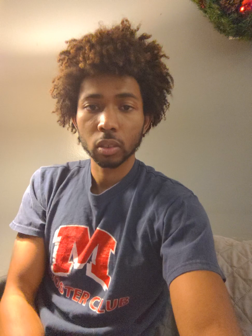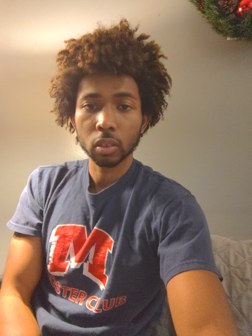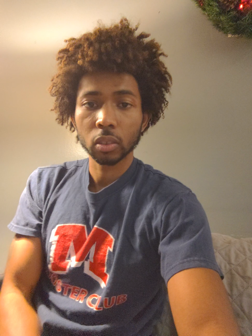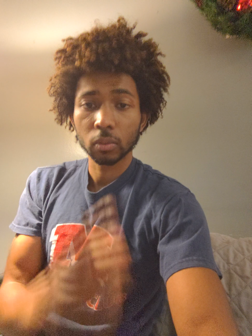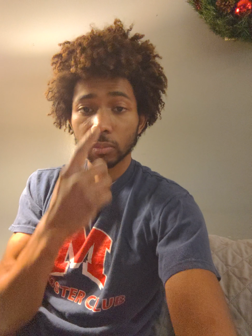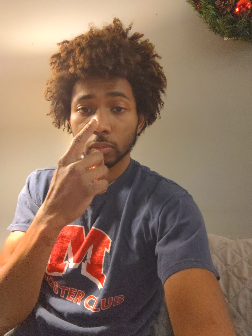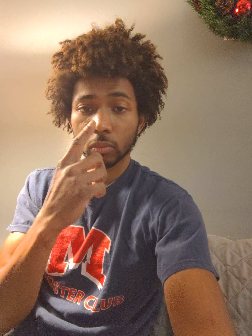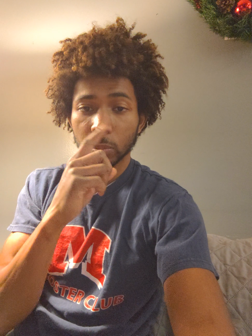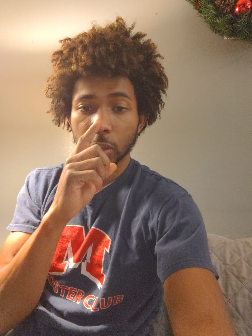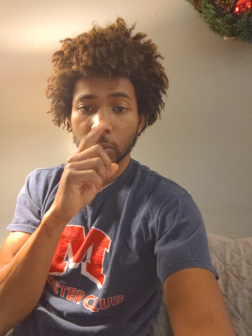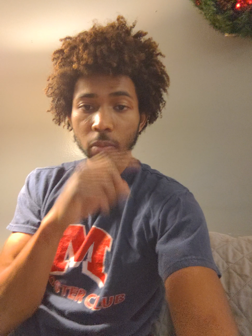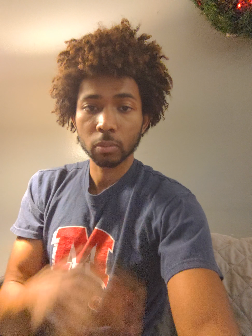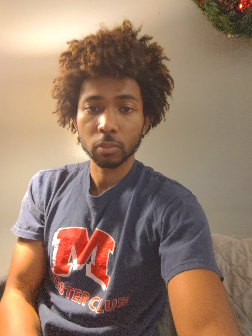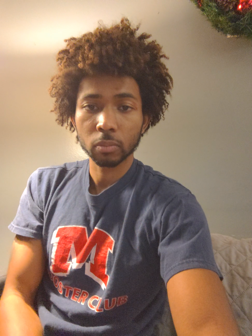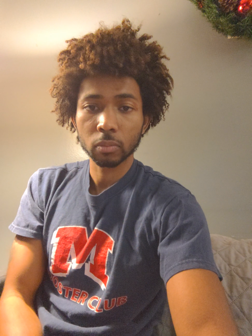mouse